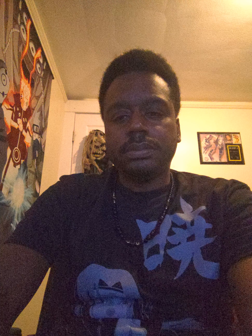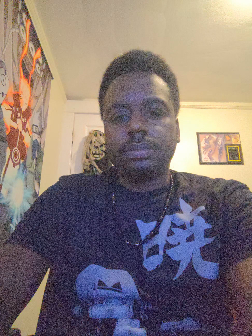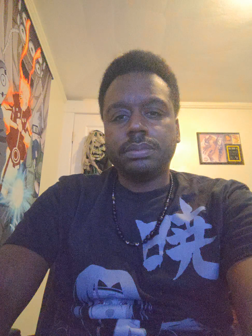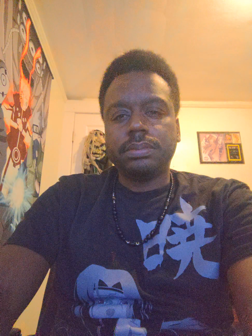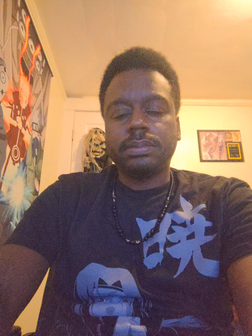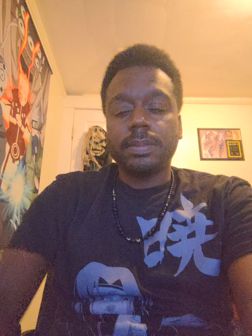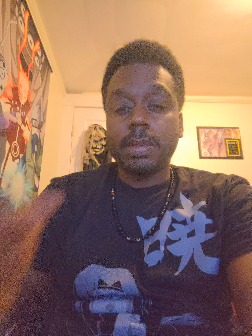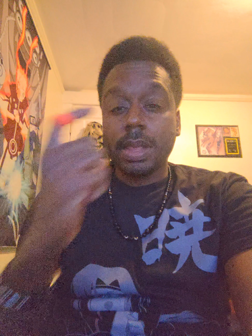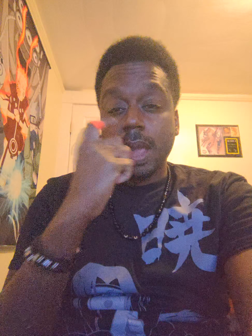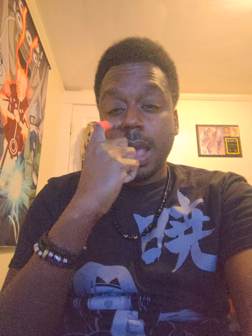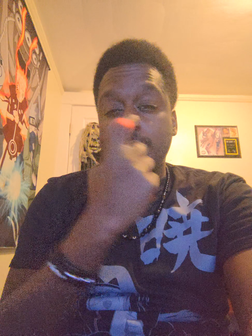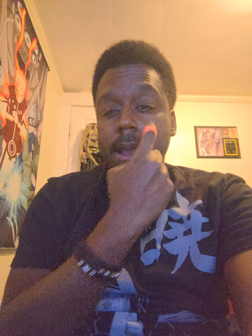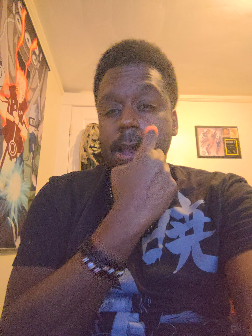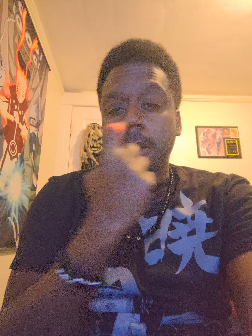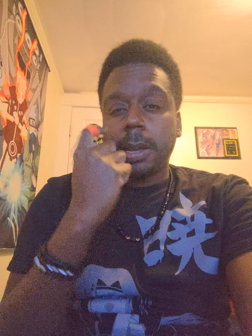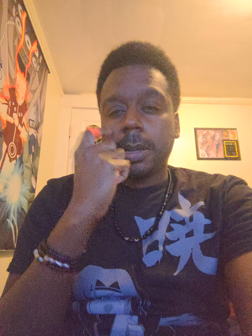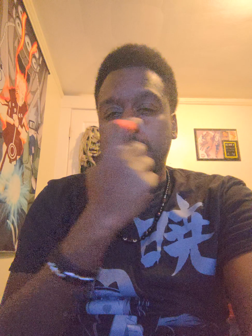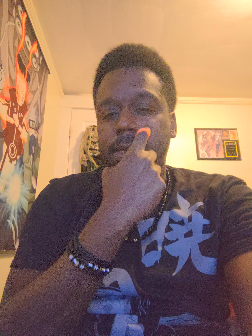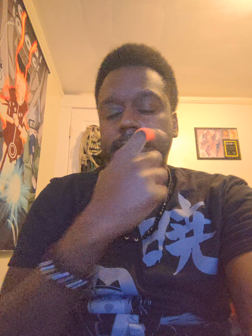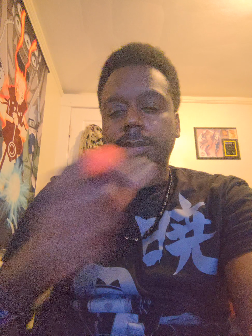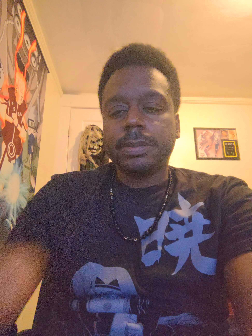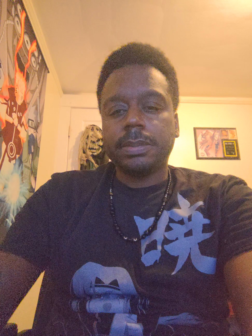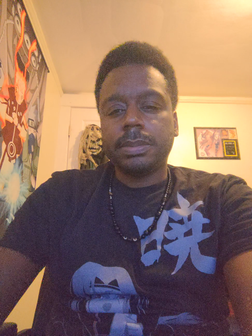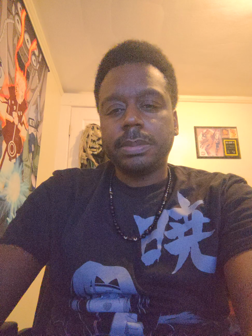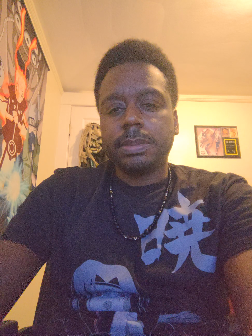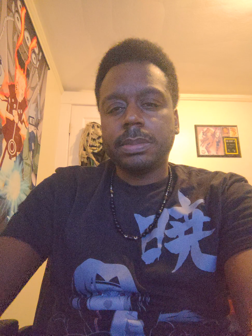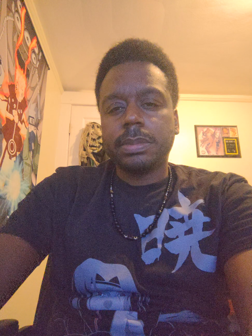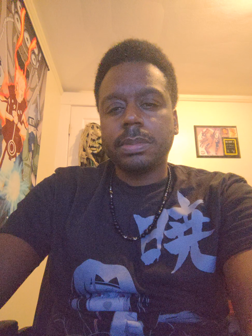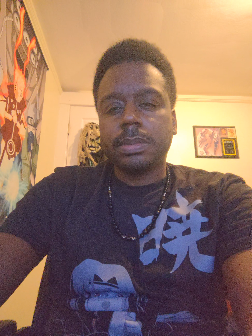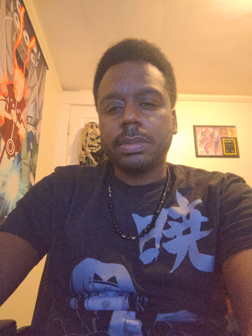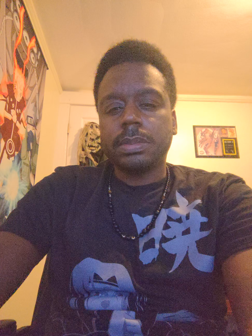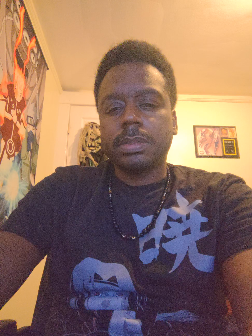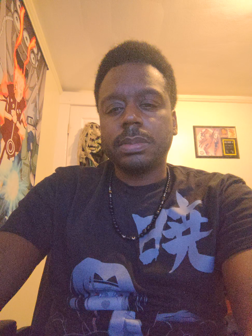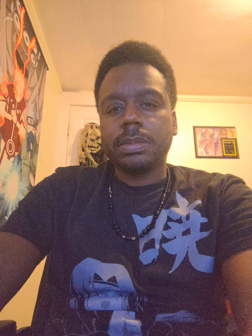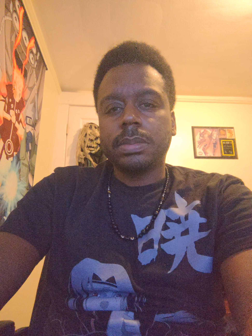eye